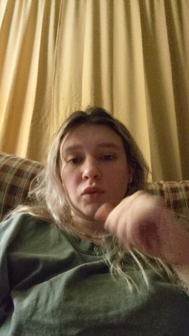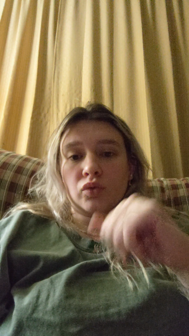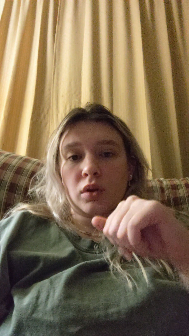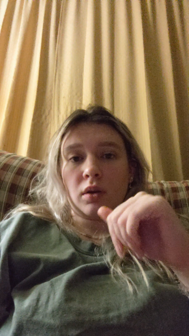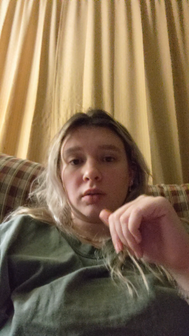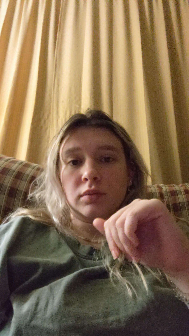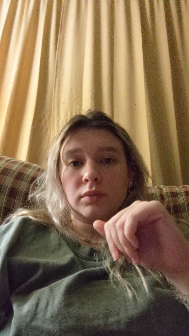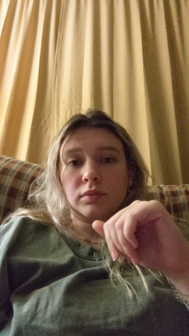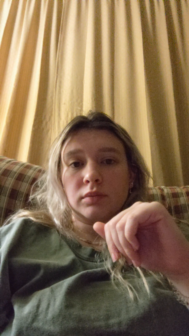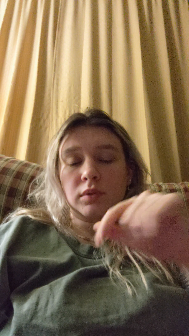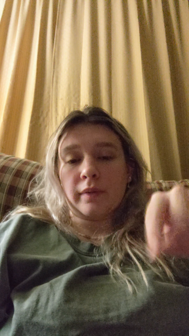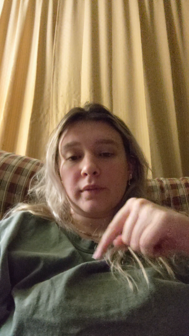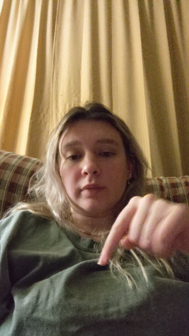flip-flop